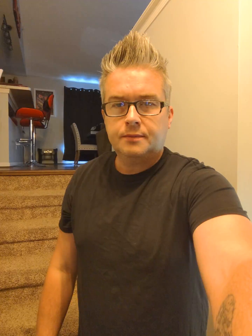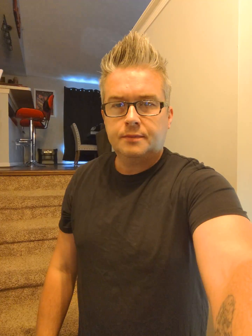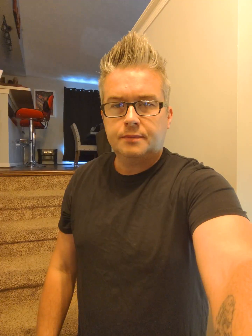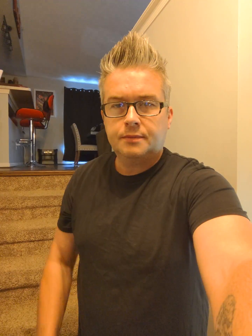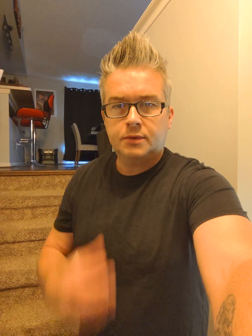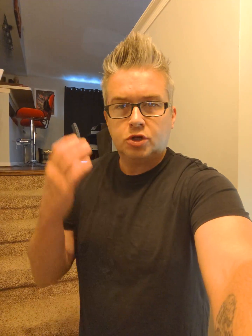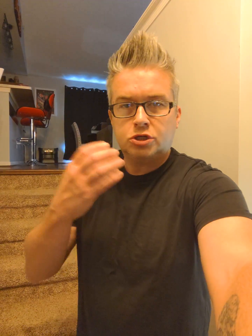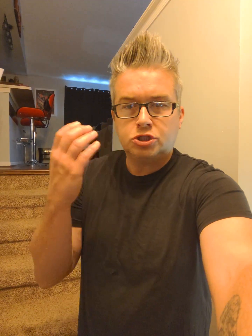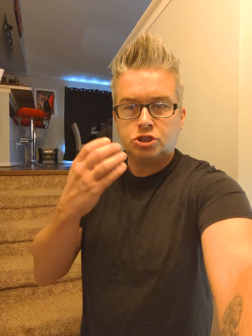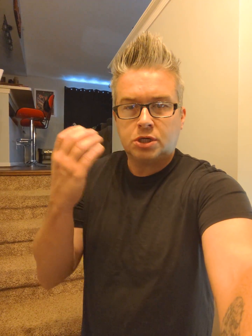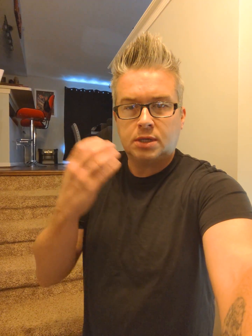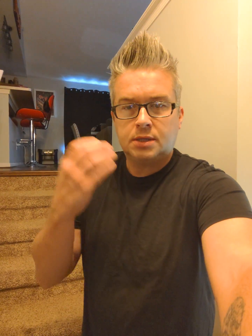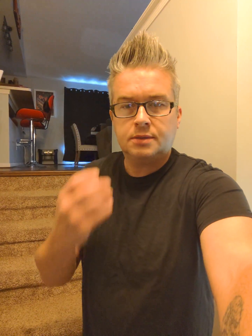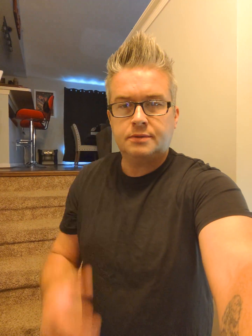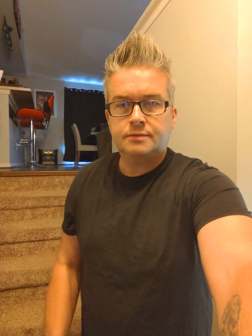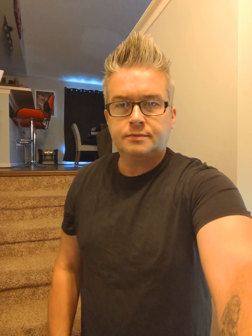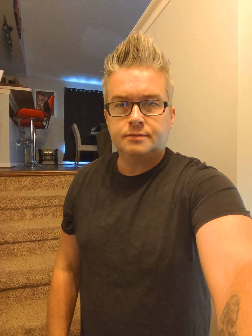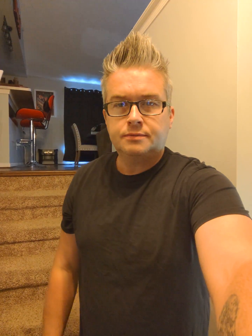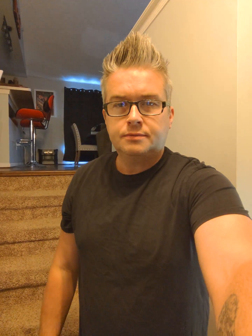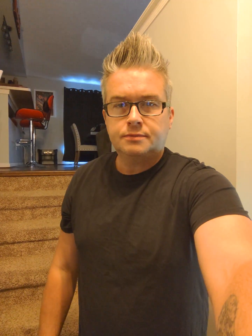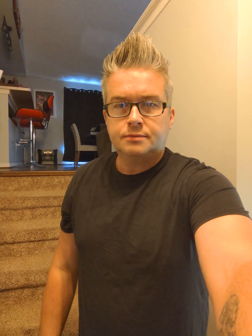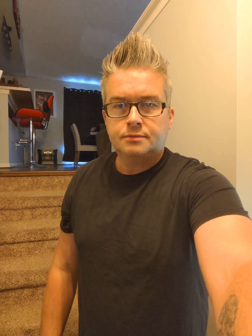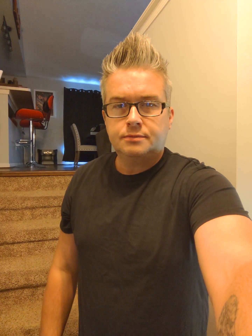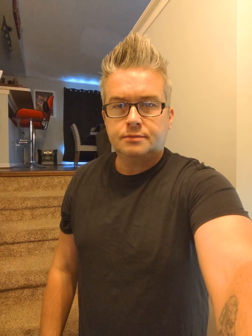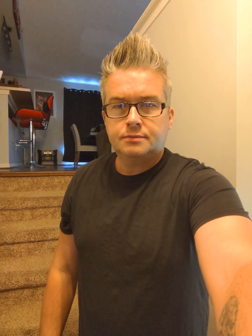shake